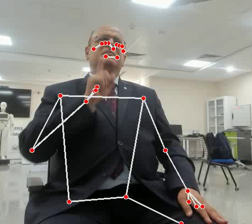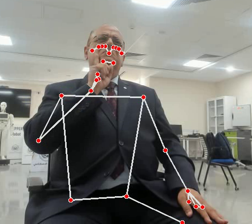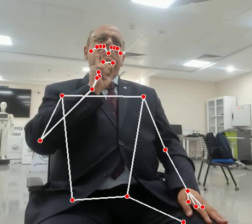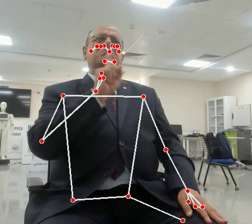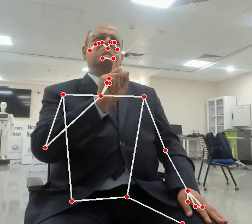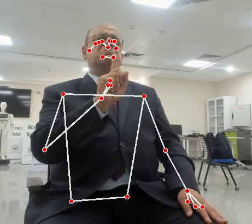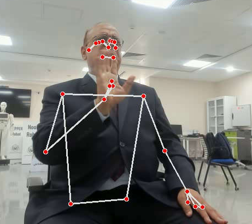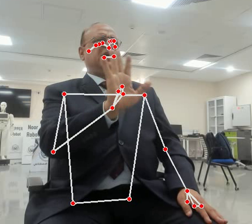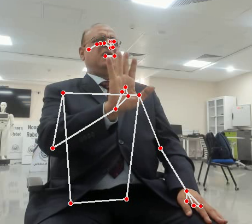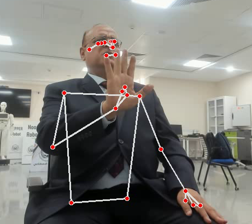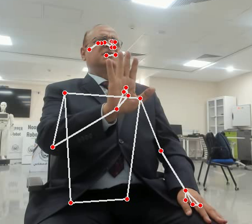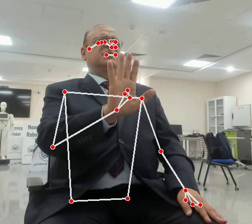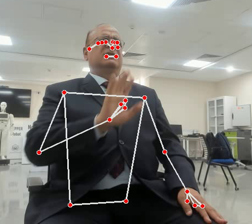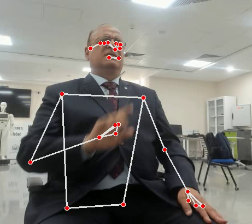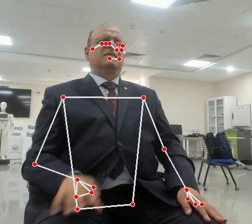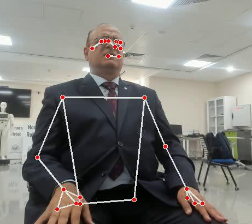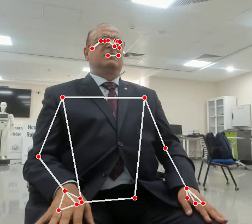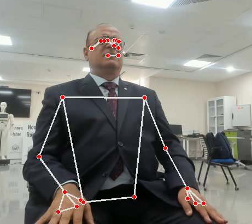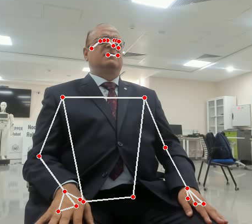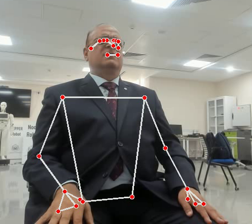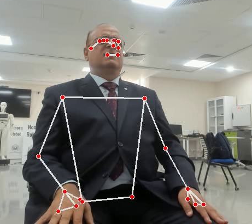msh 3waz